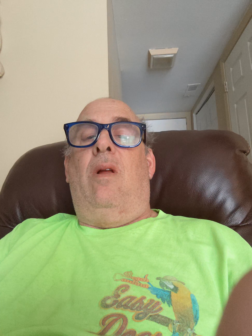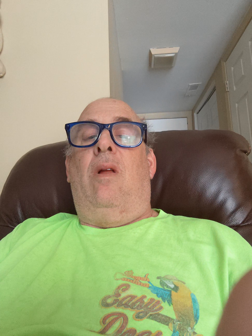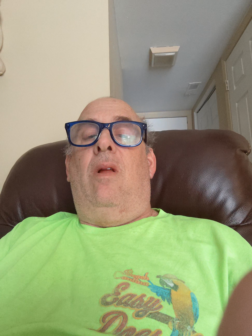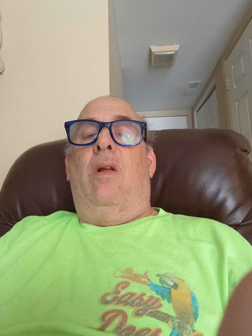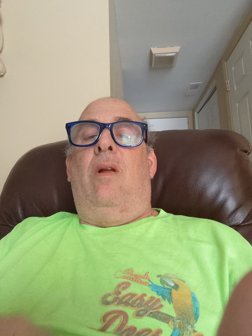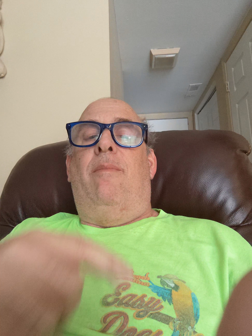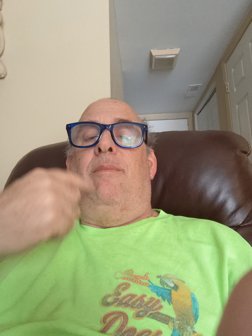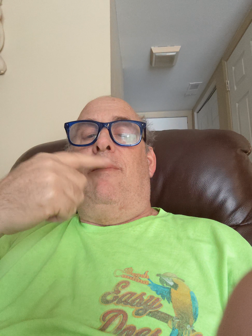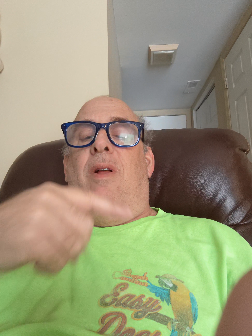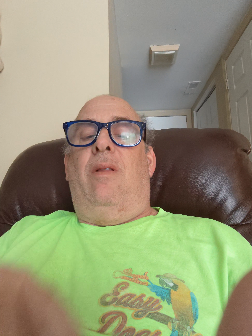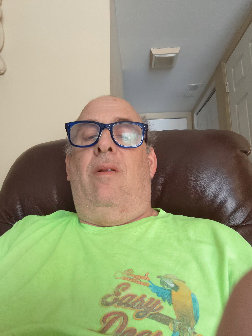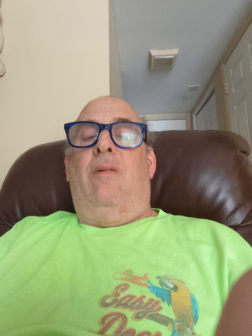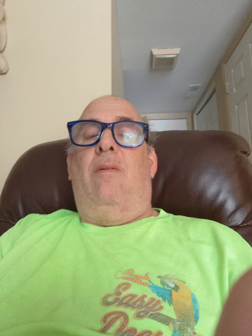mouth